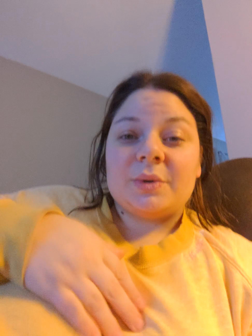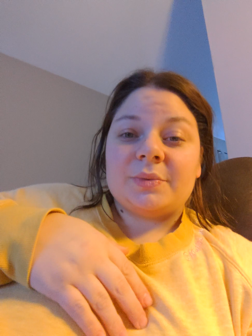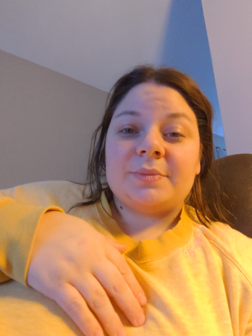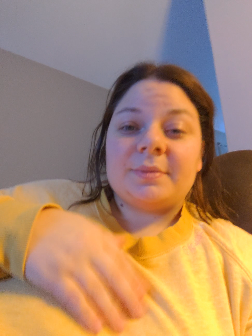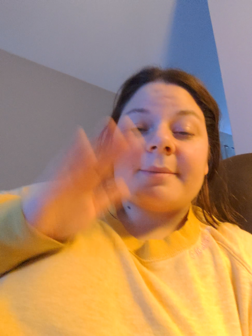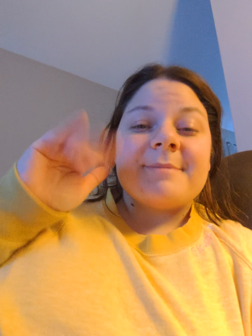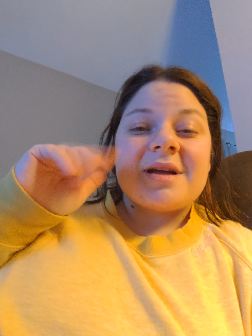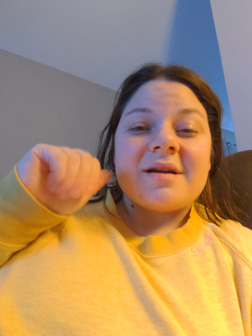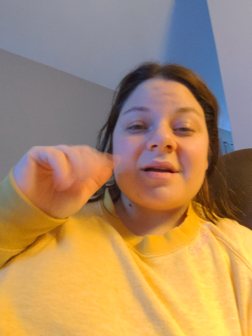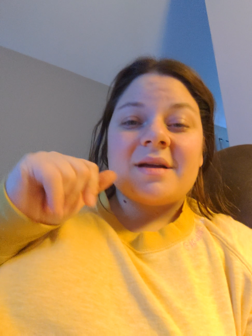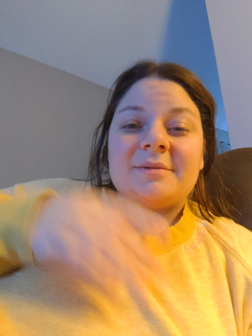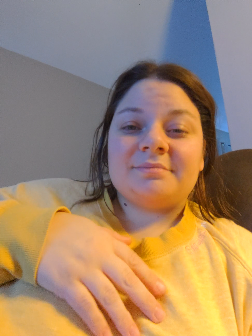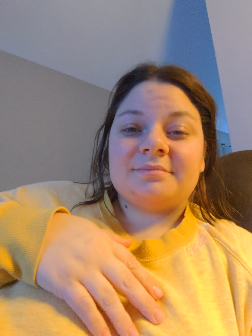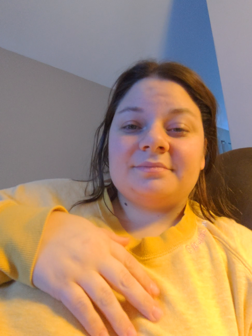bye